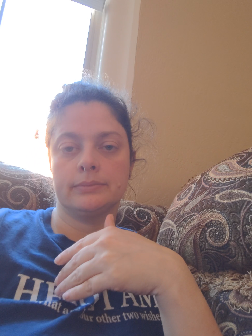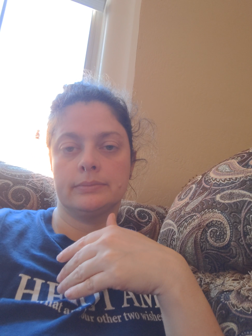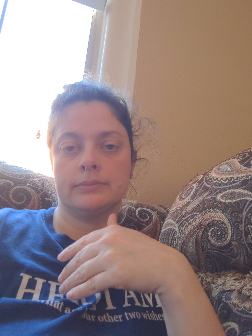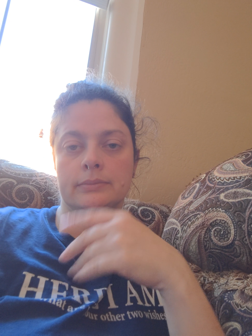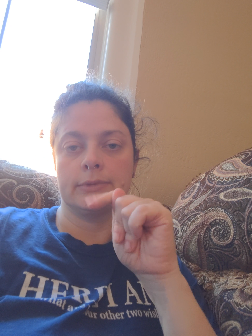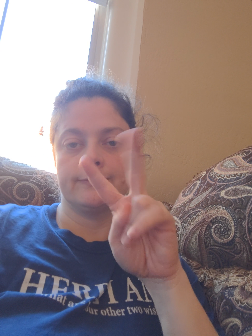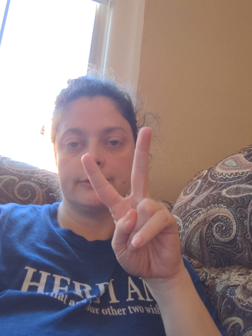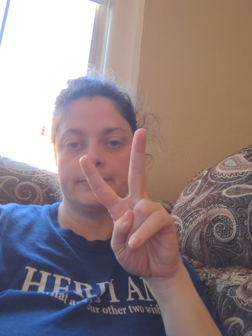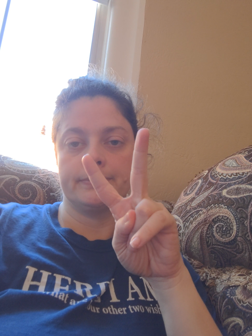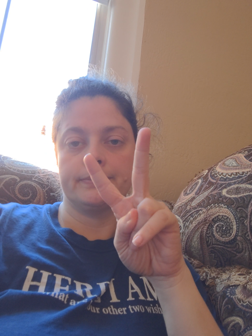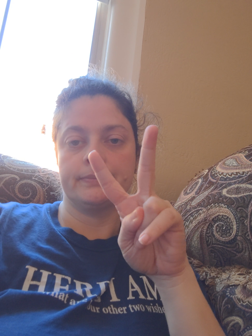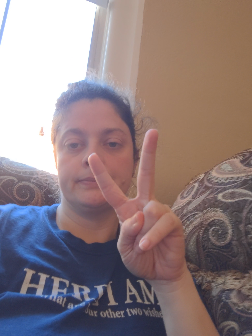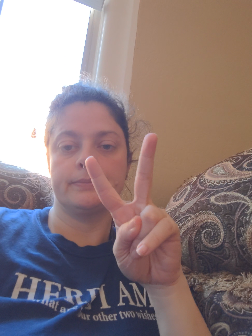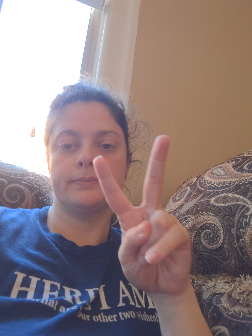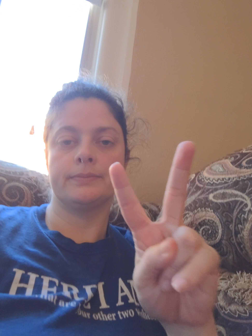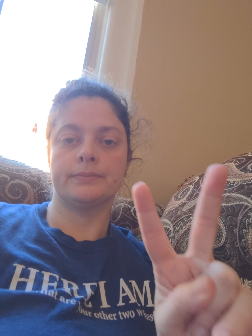TV